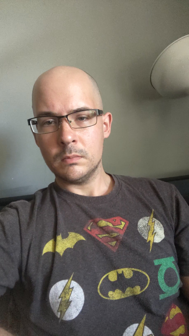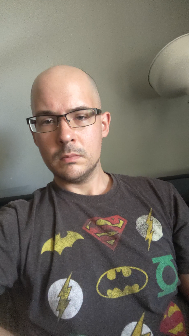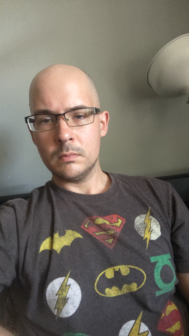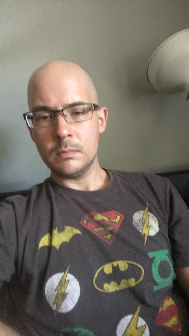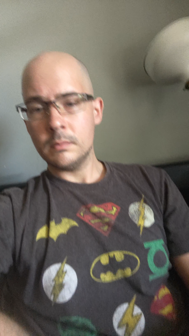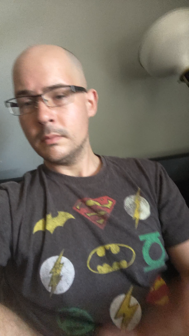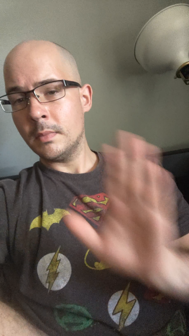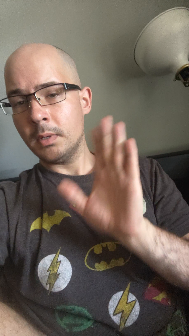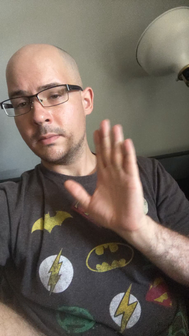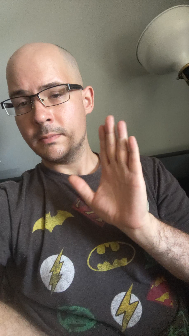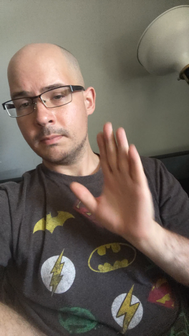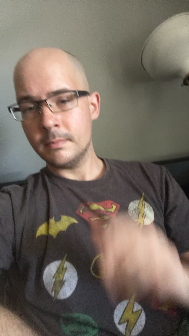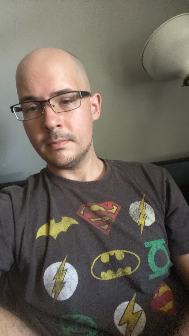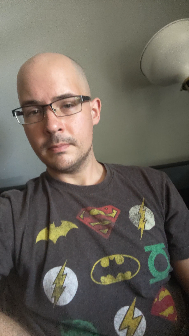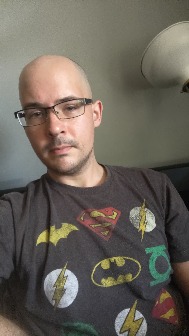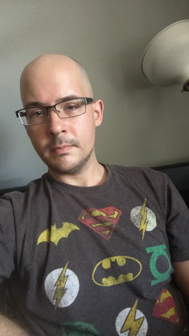hi